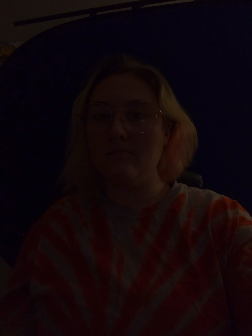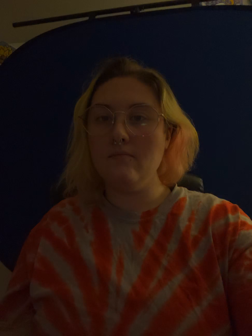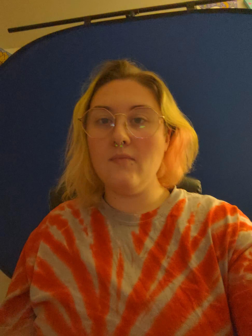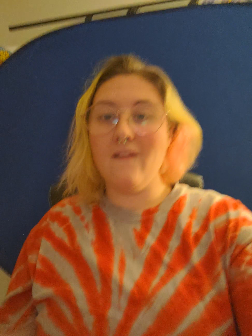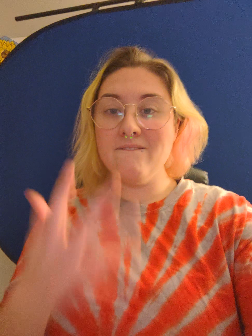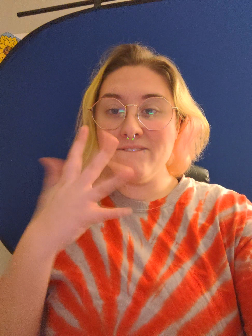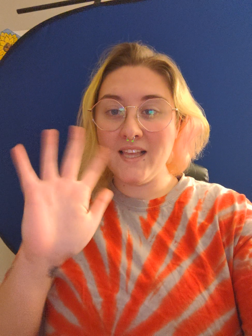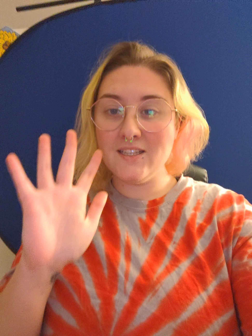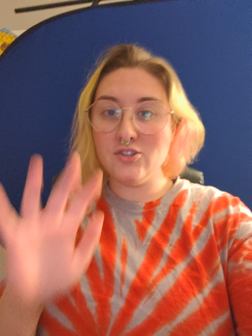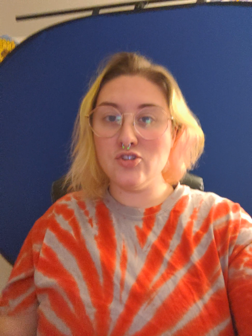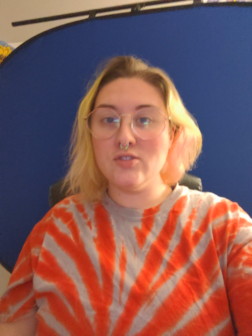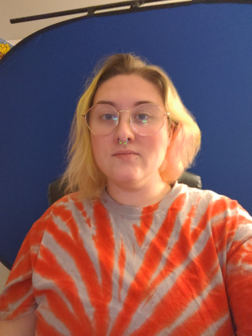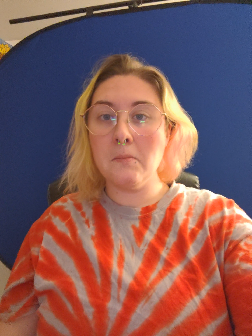finish